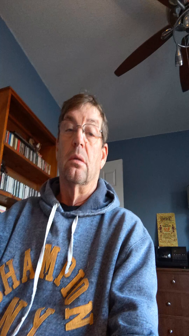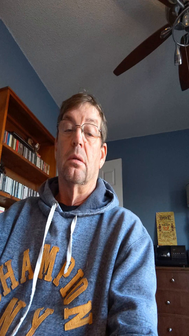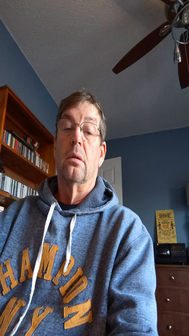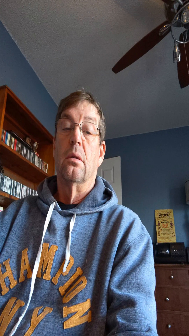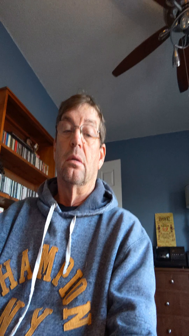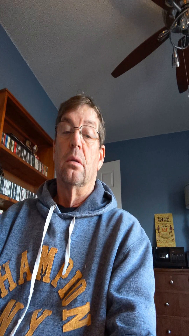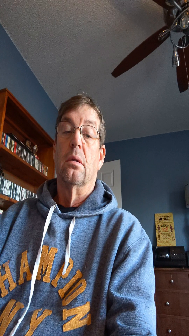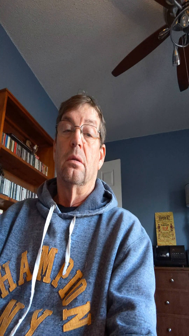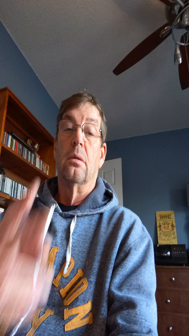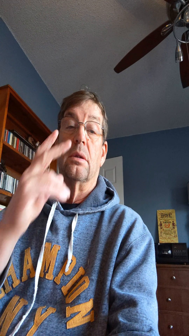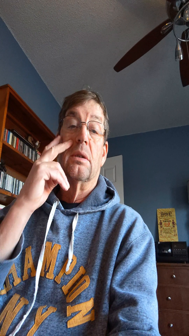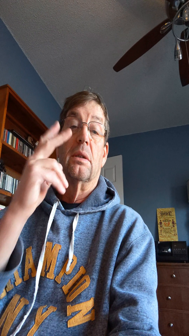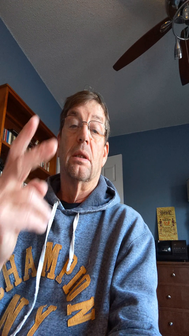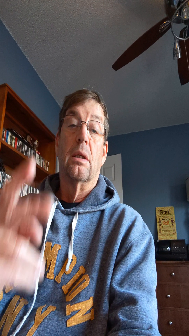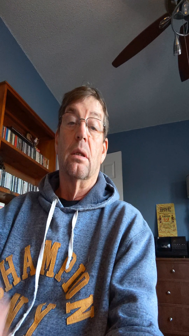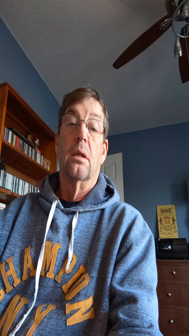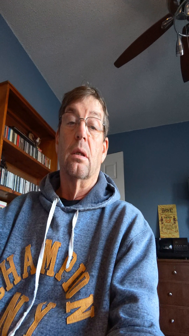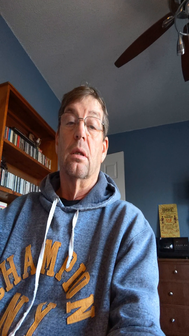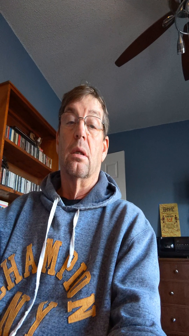see